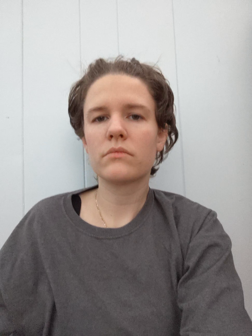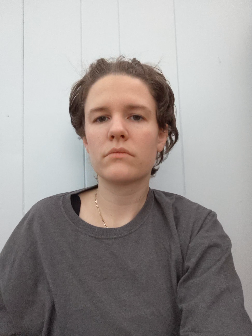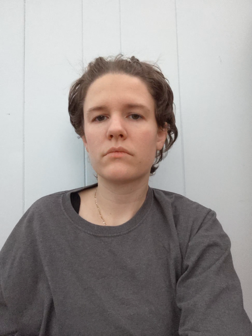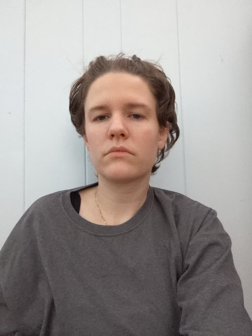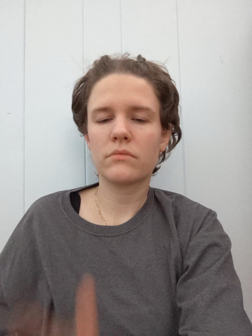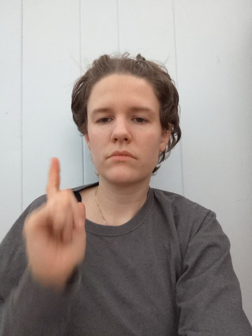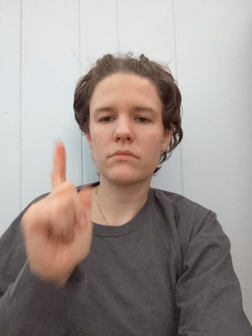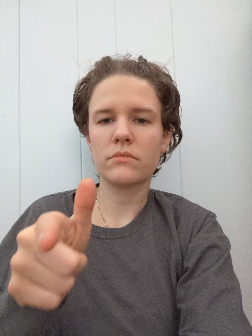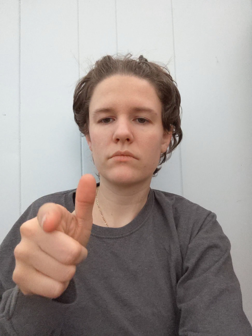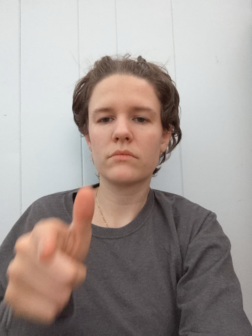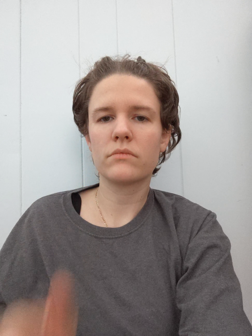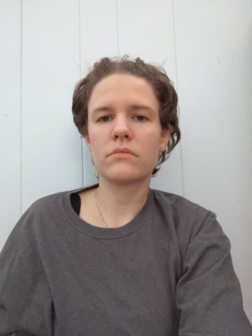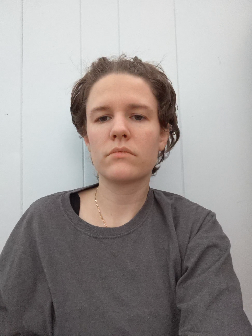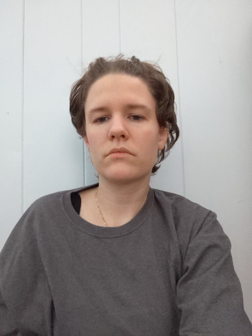later